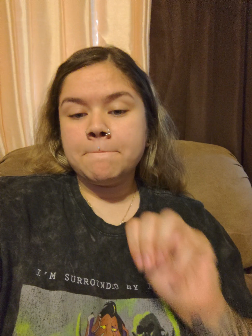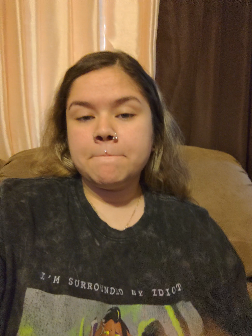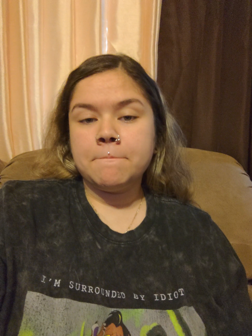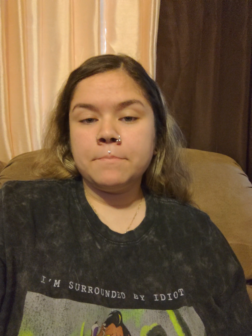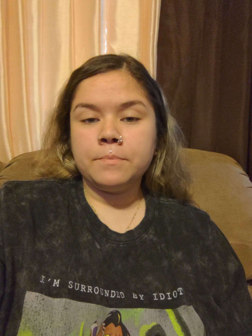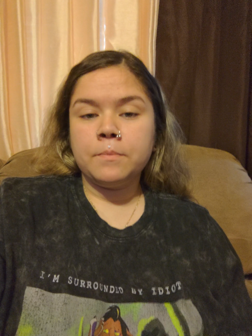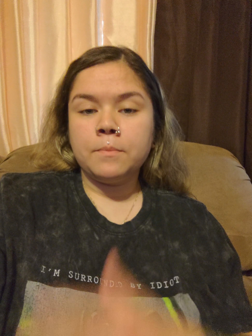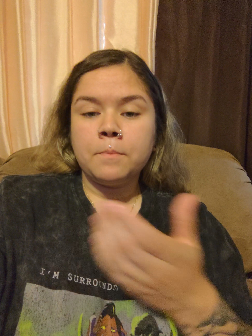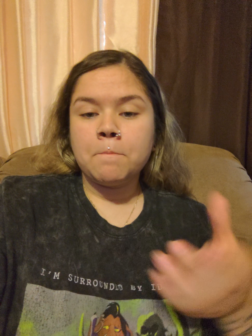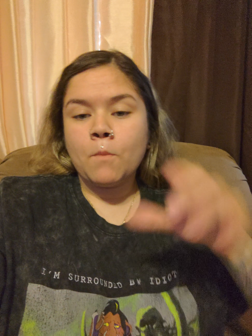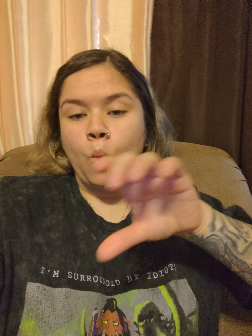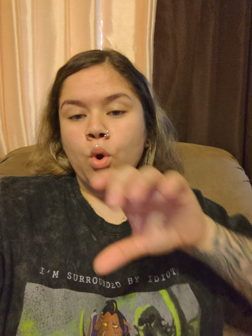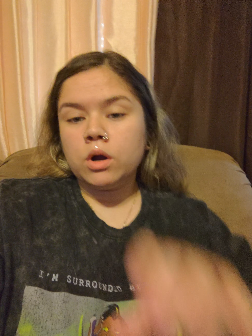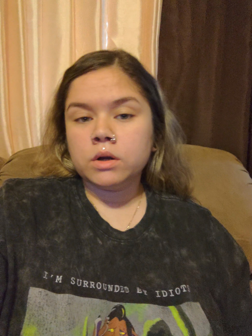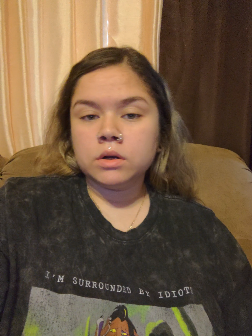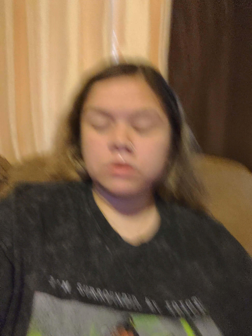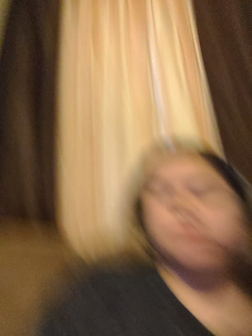pour